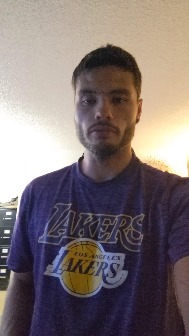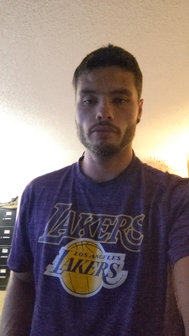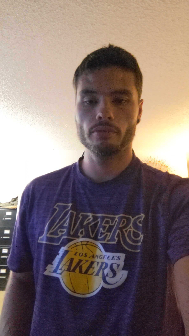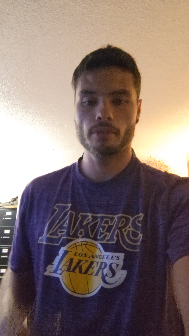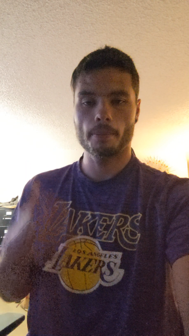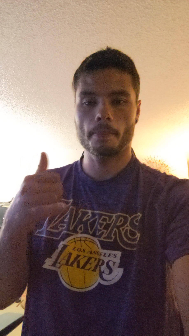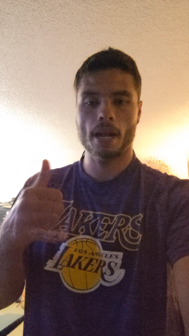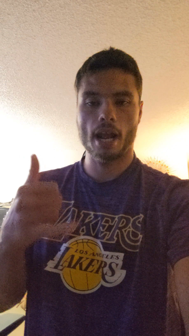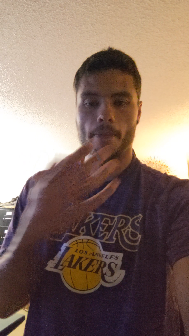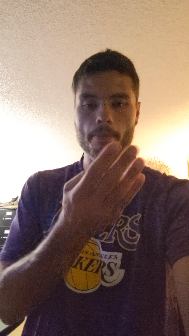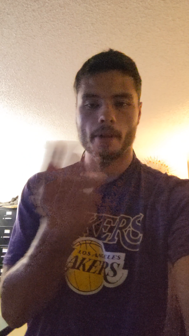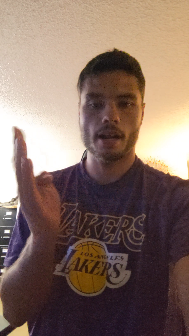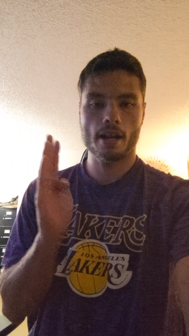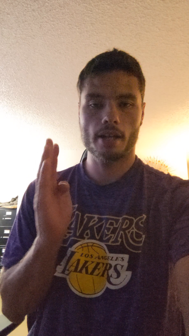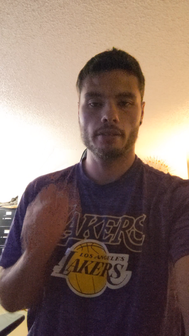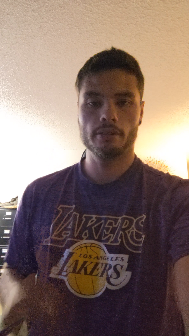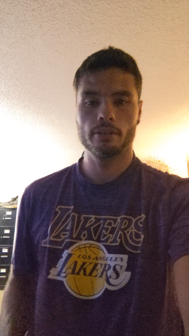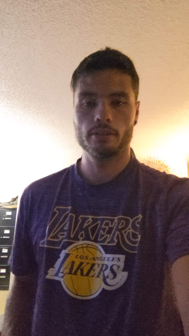playpen